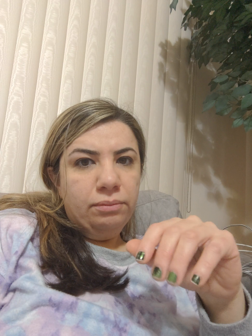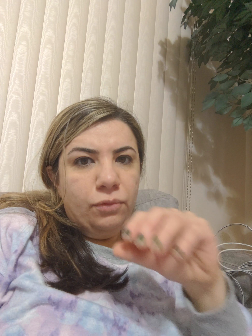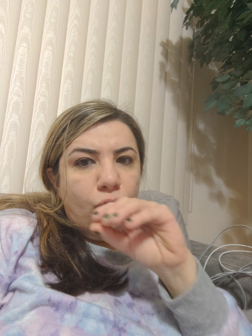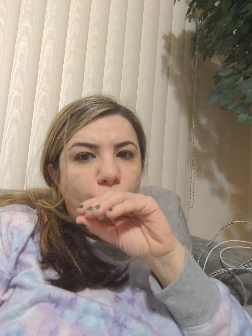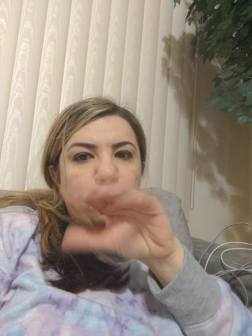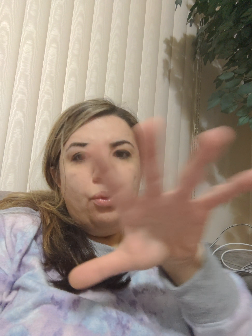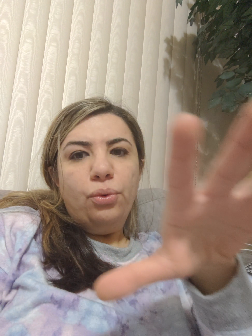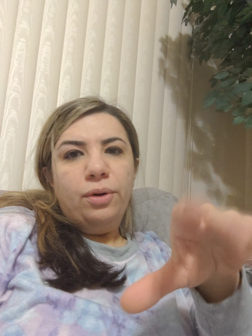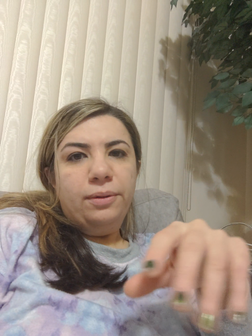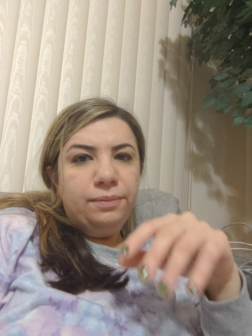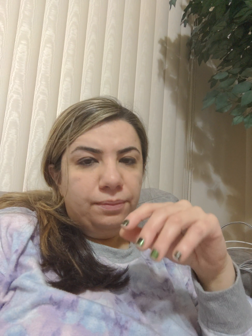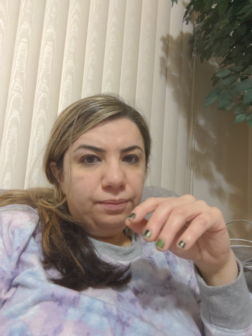blow